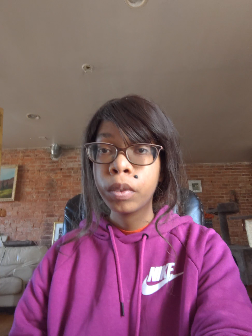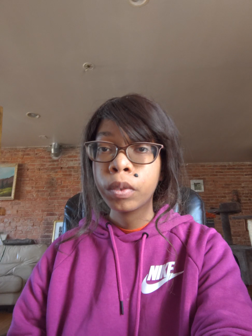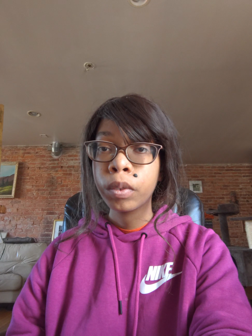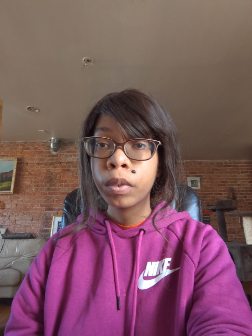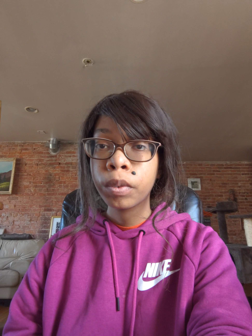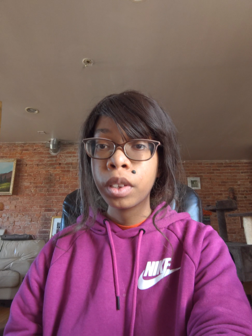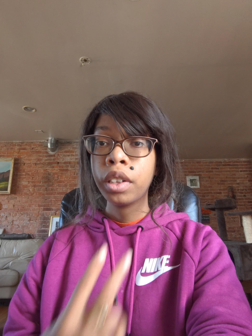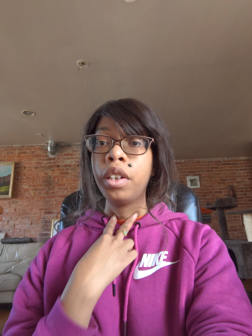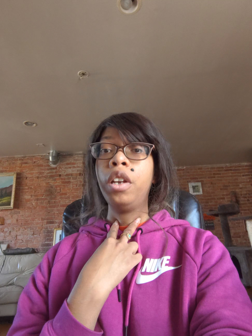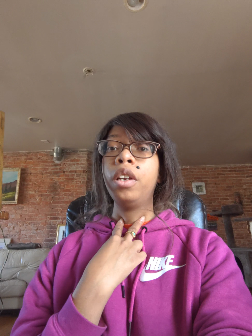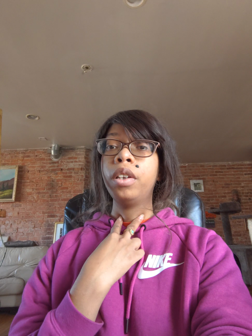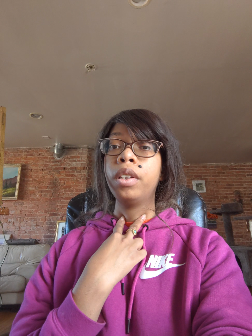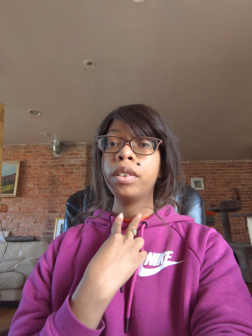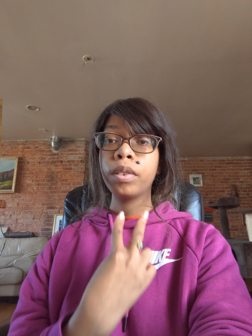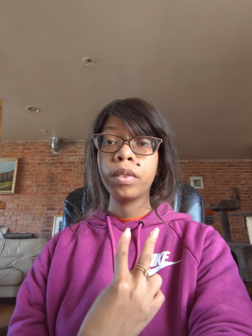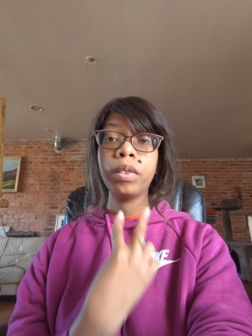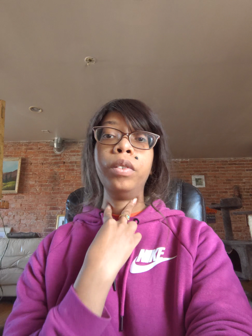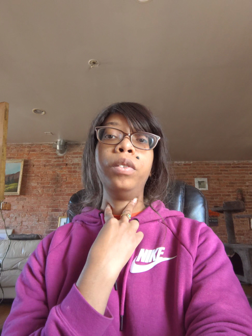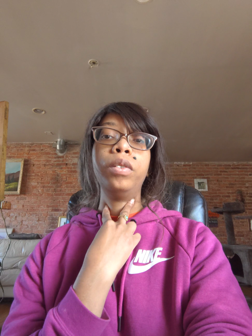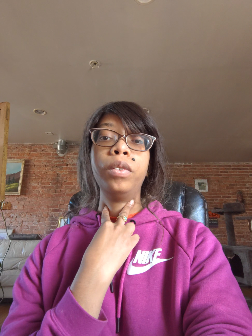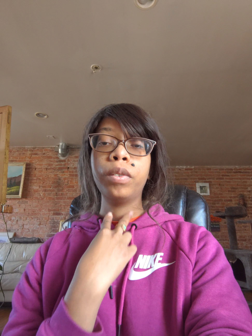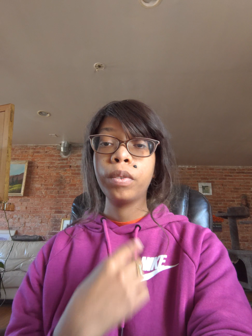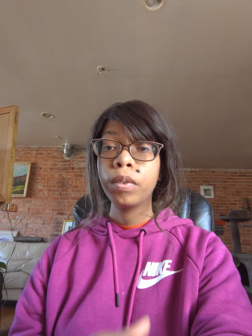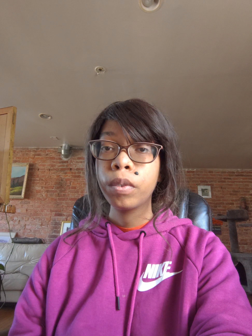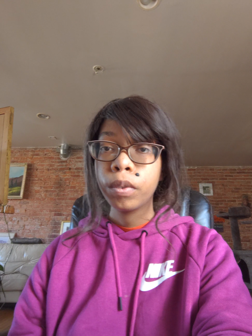stuck